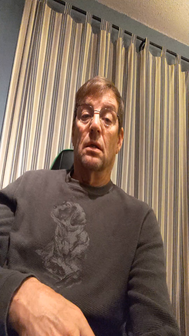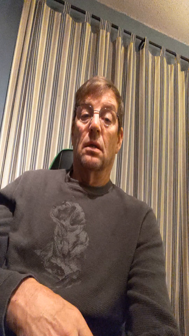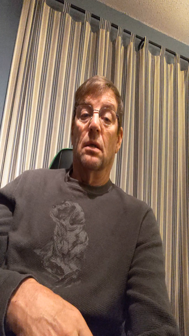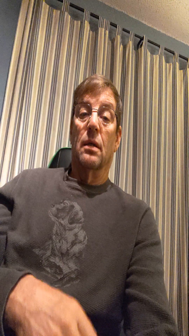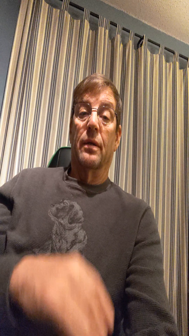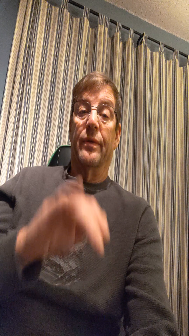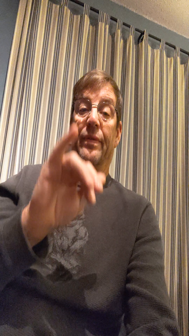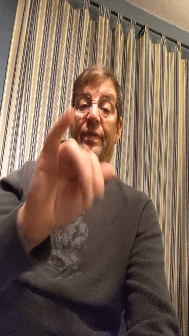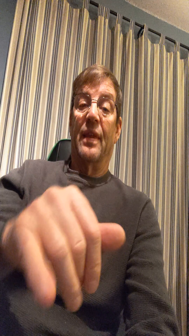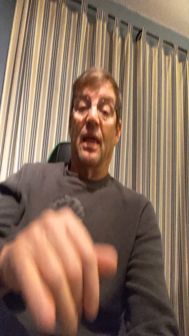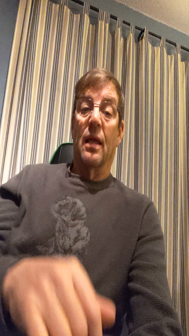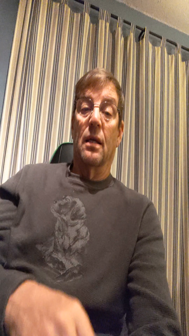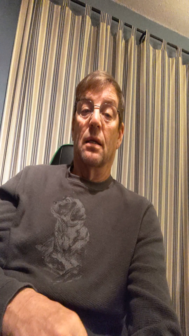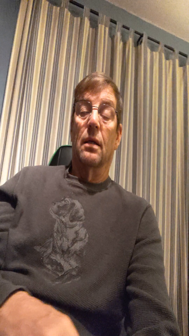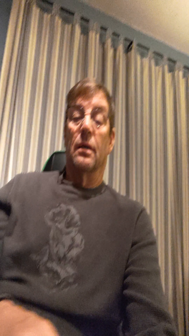that